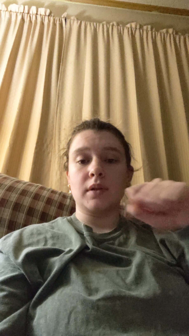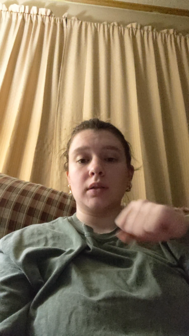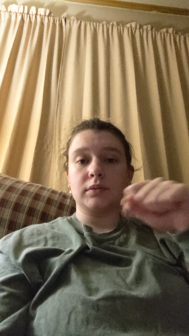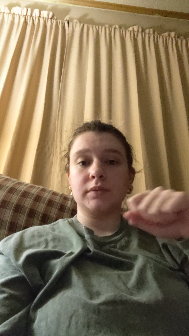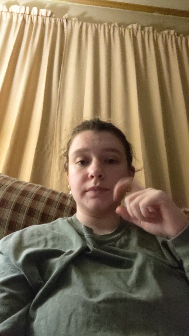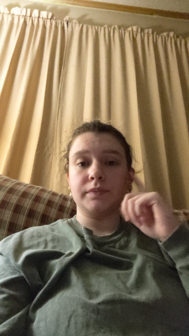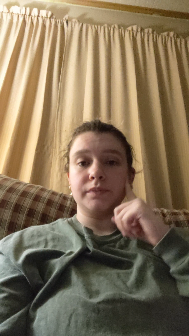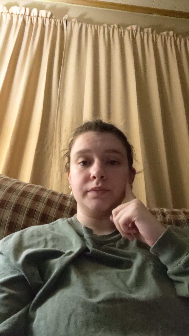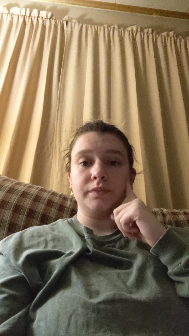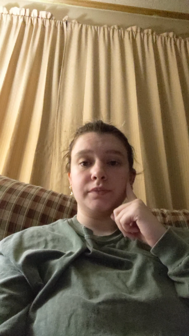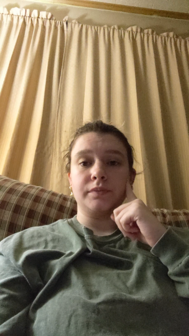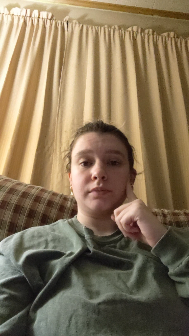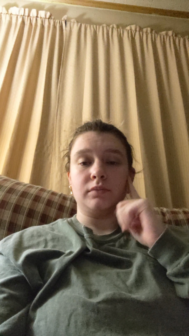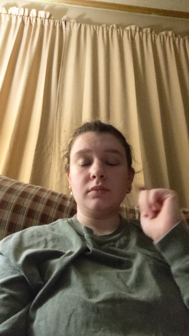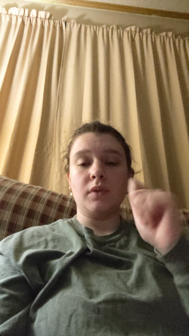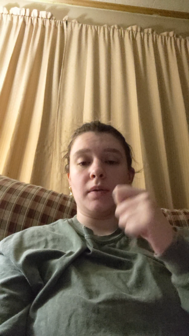hammer